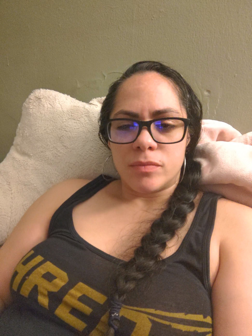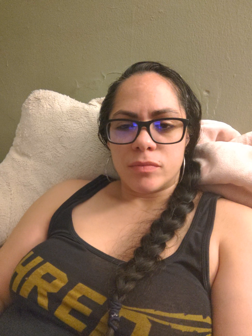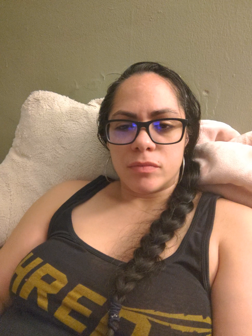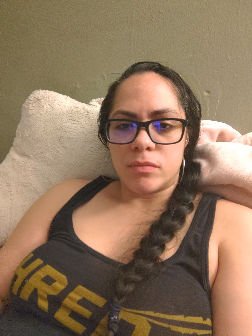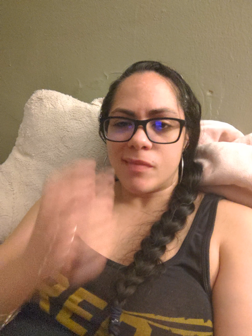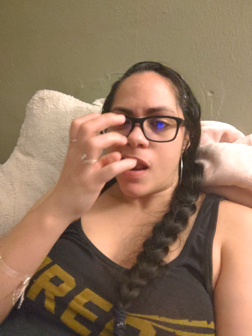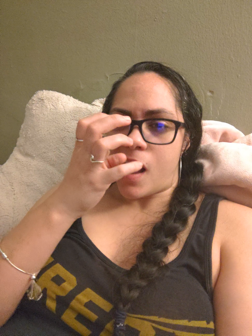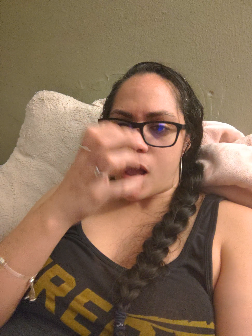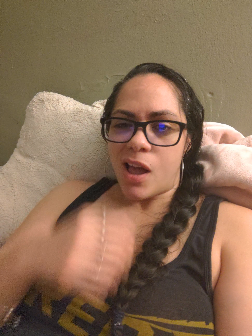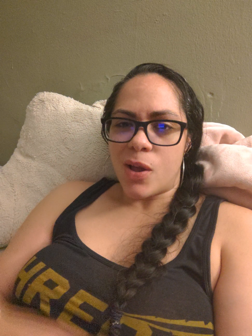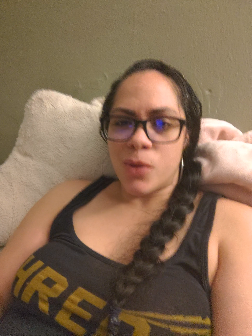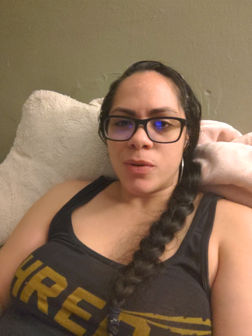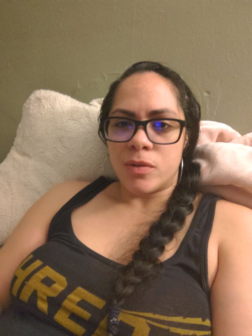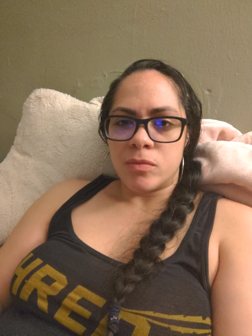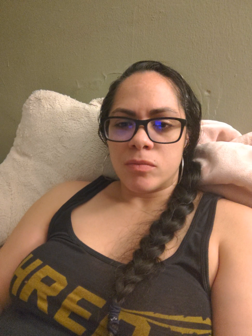clown